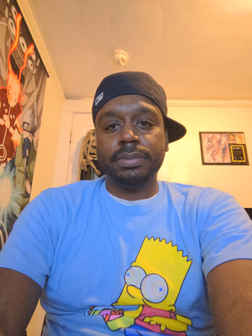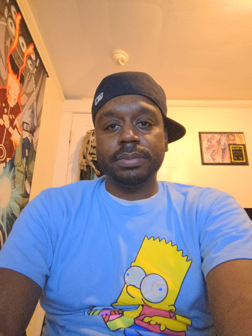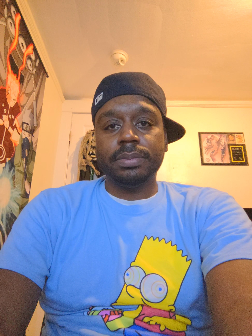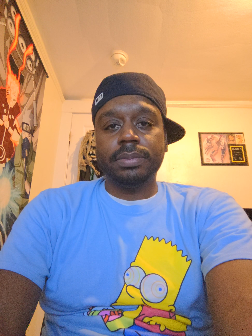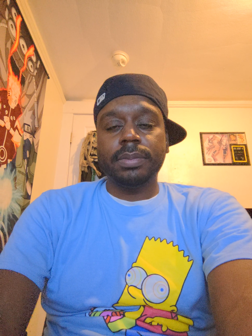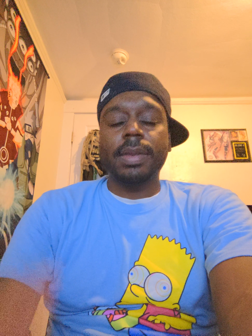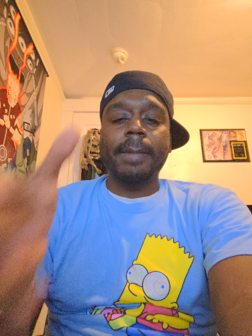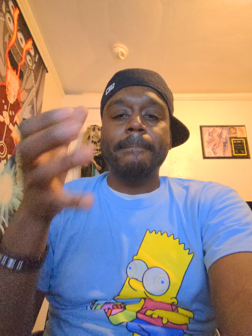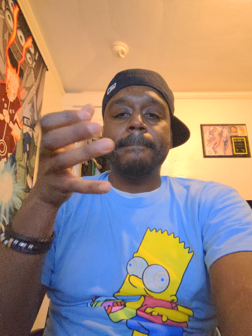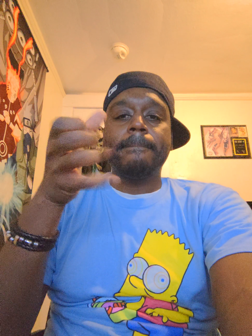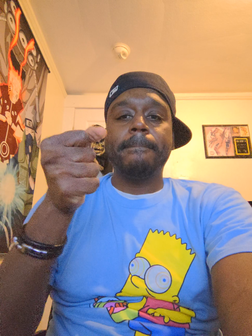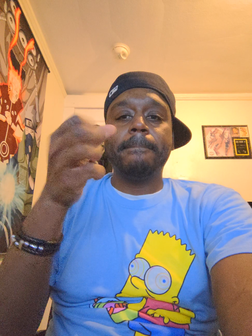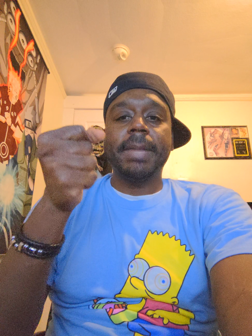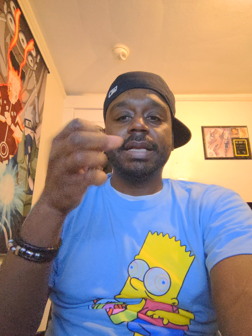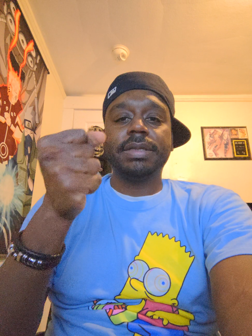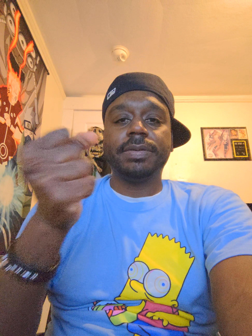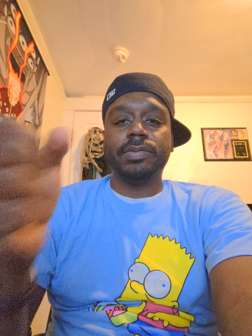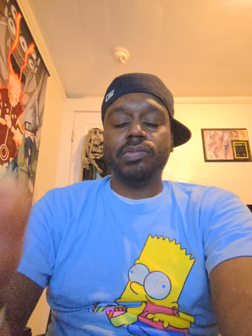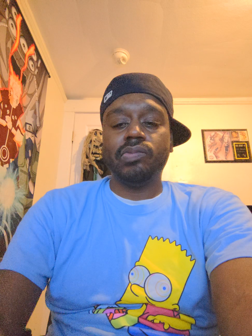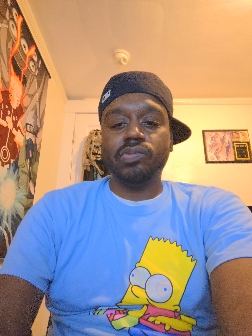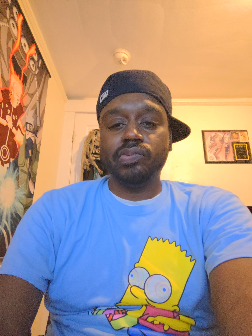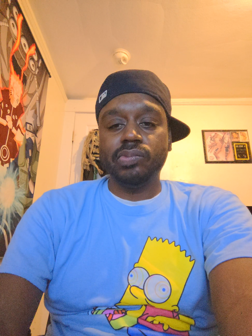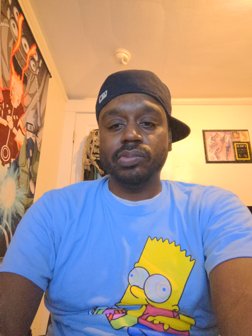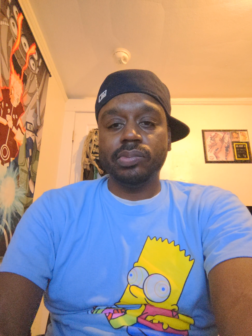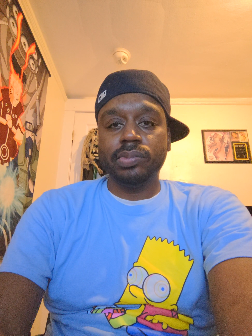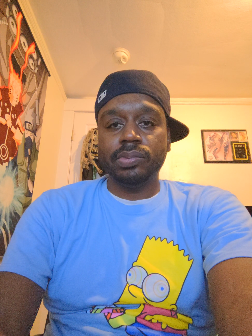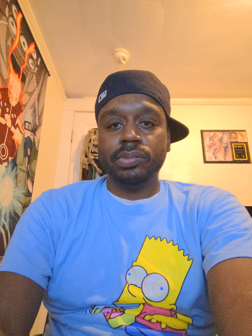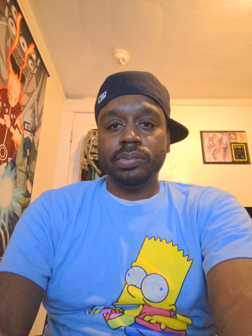milk